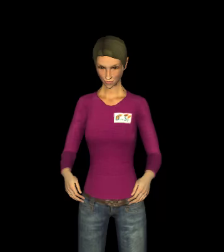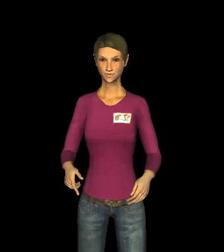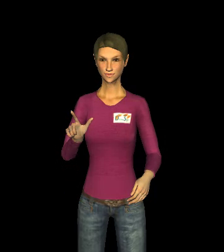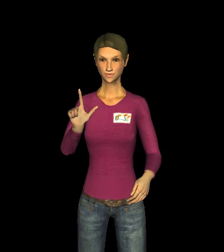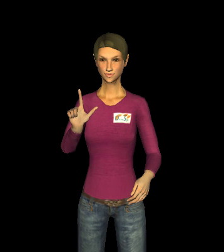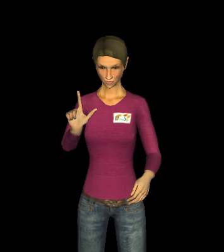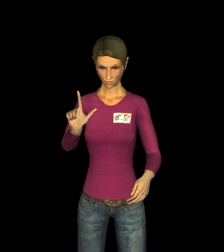2